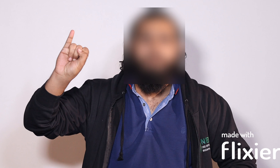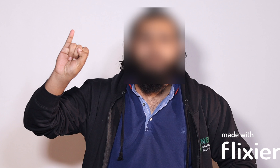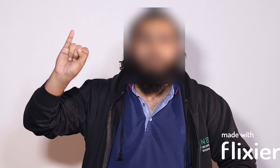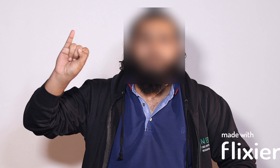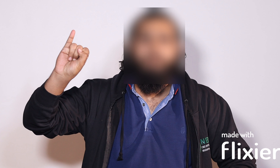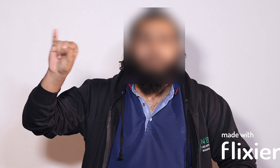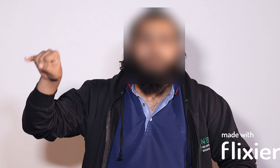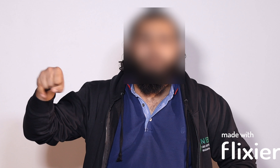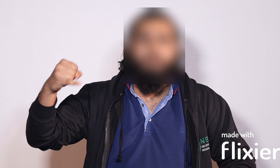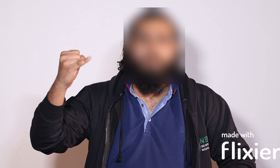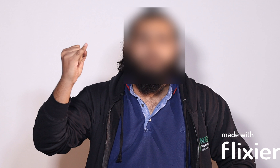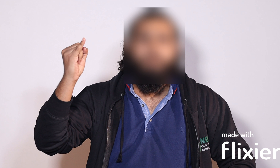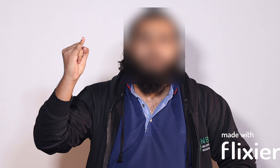ج